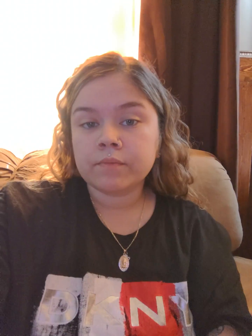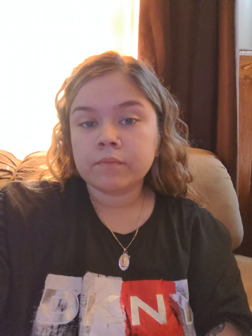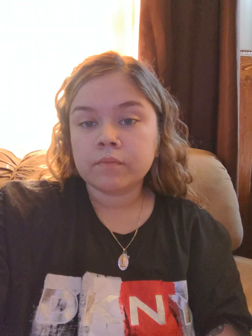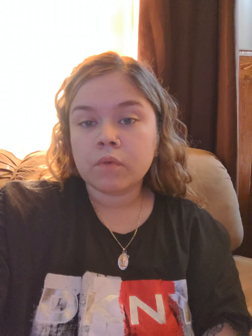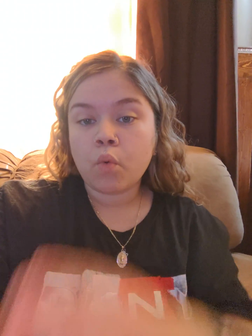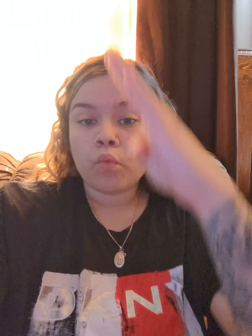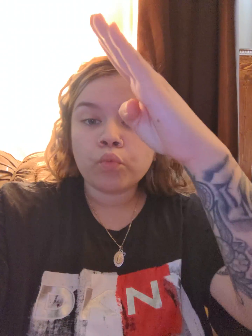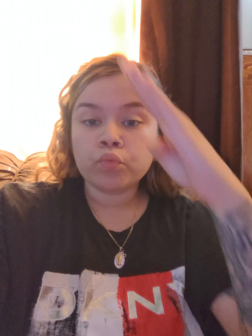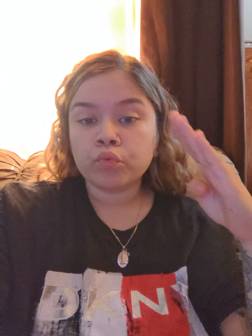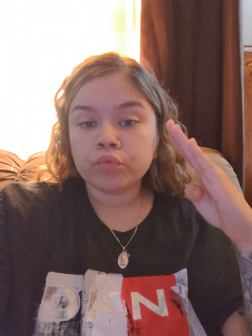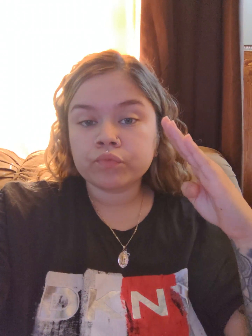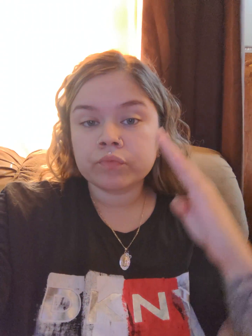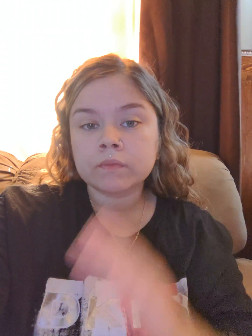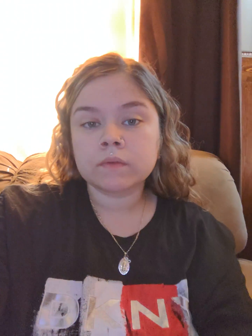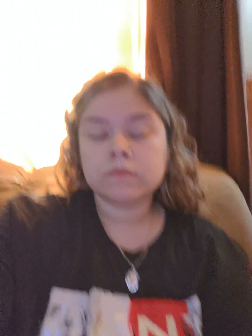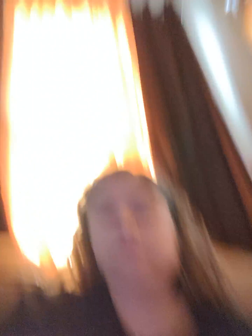roof